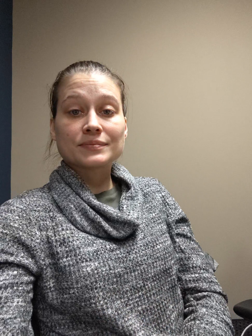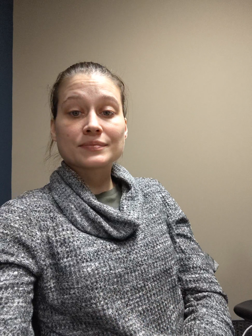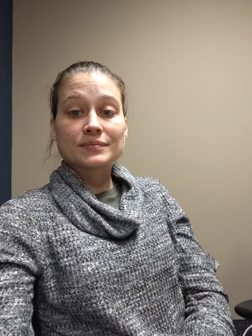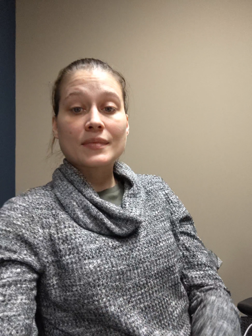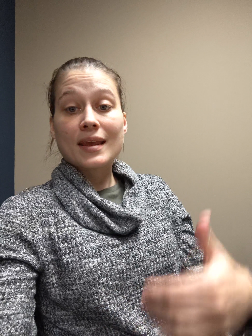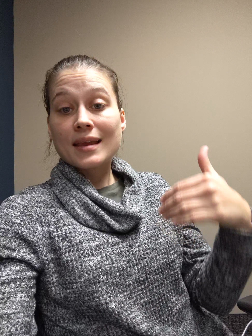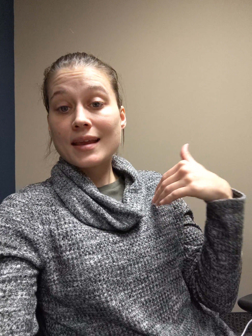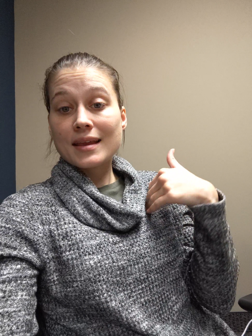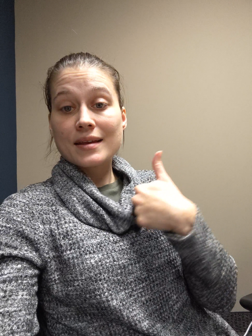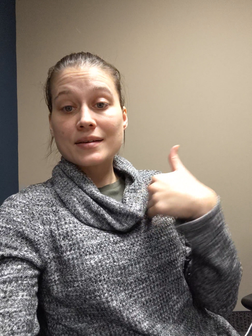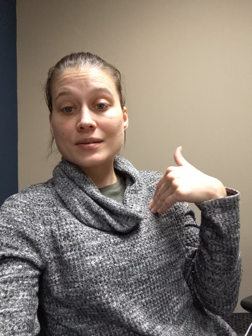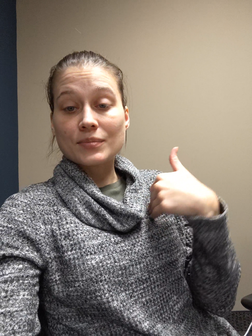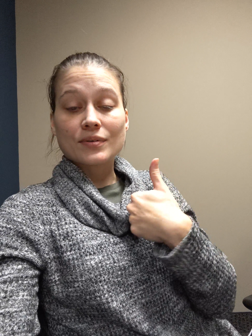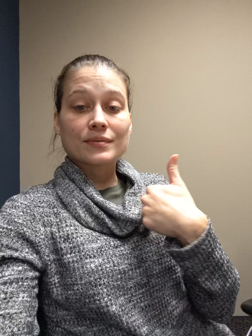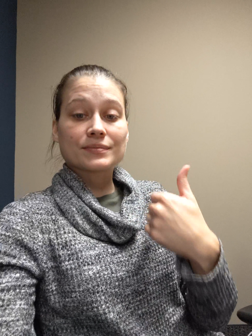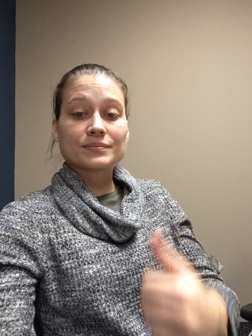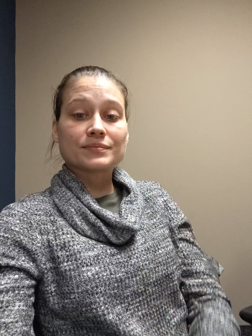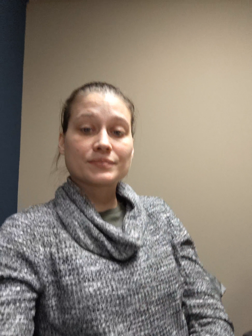animal